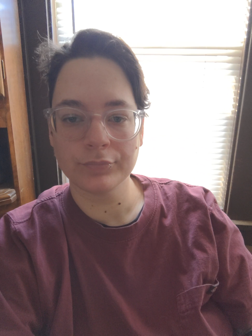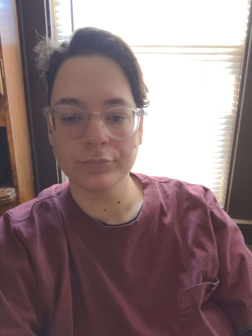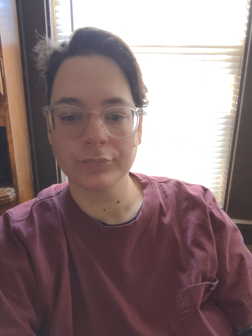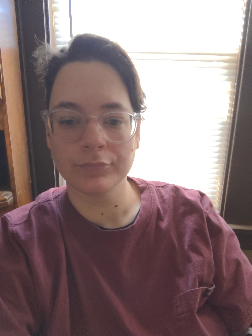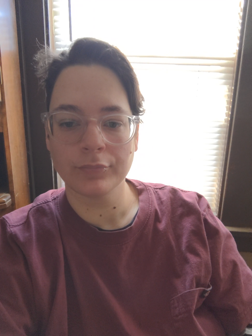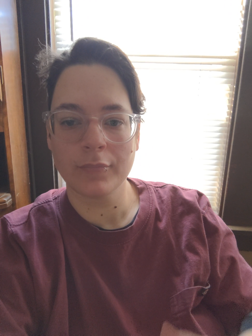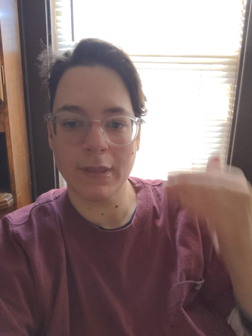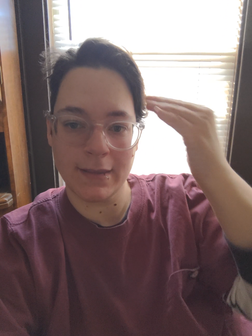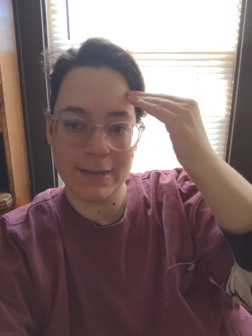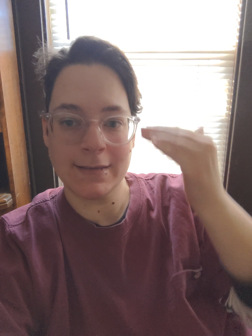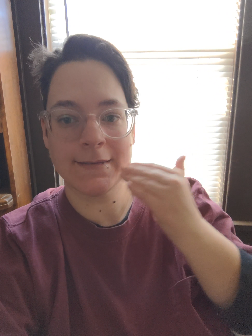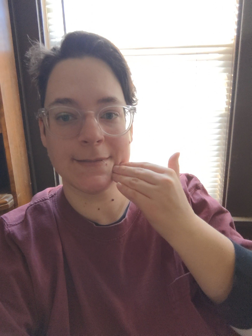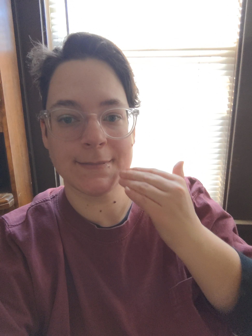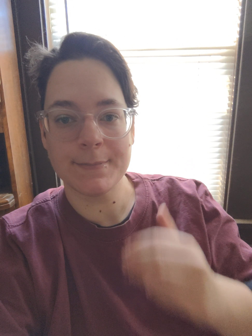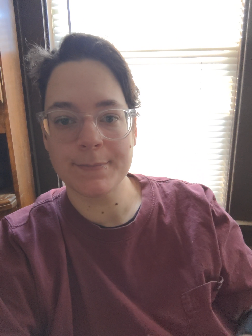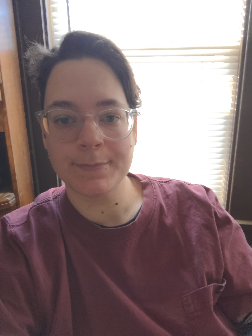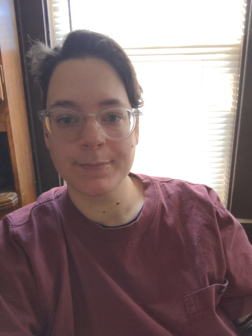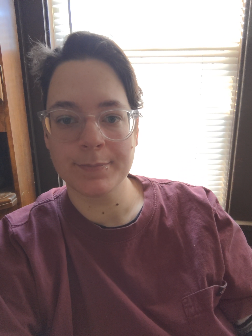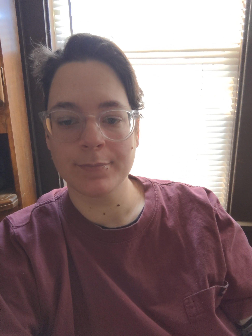head